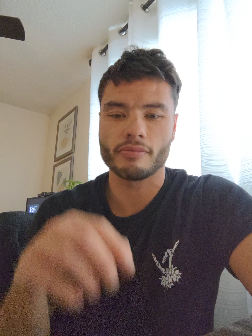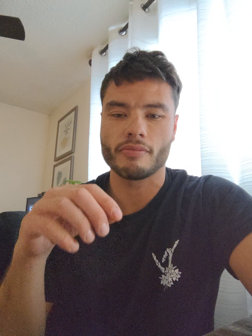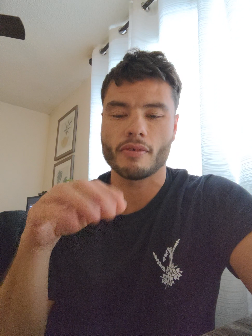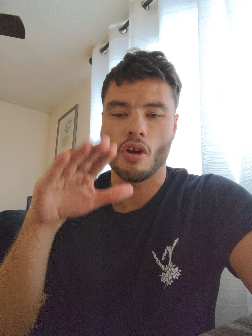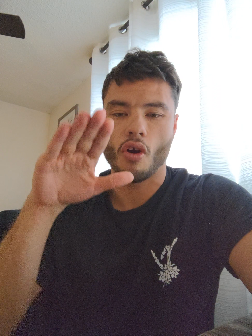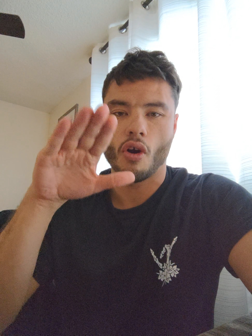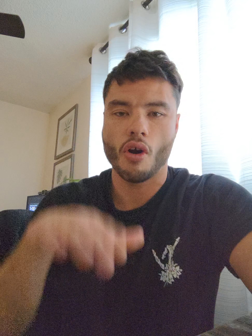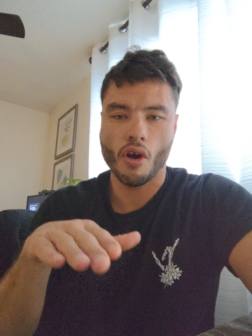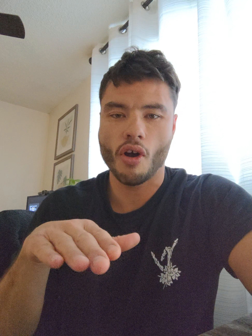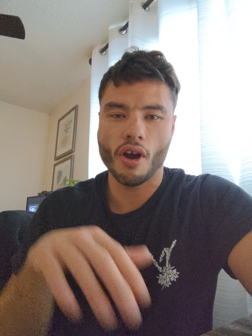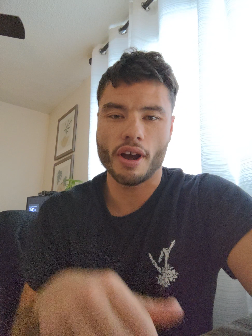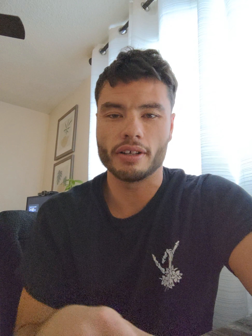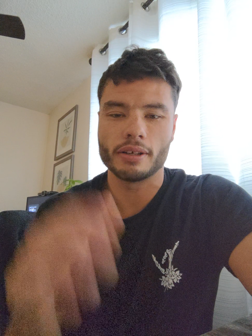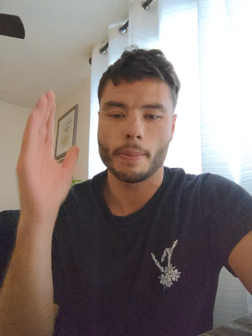on